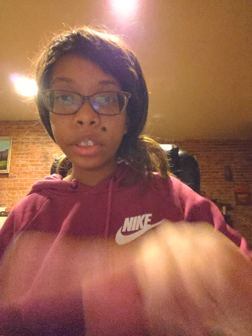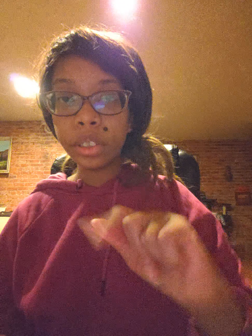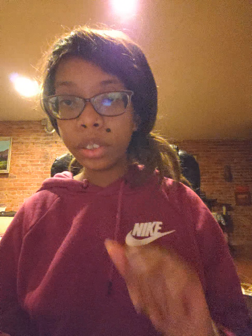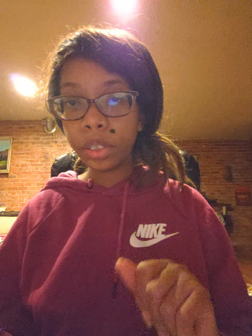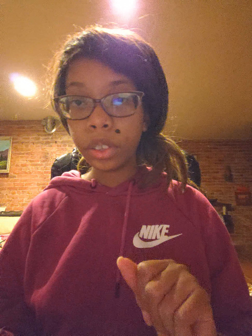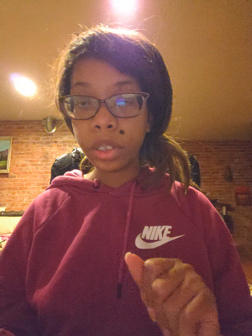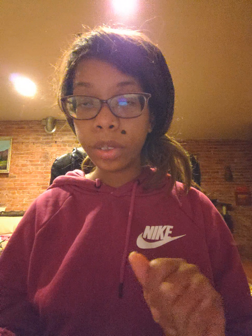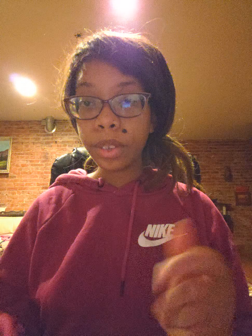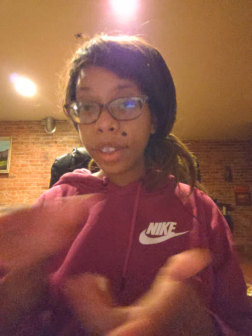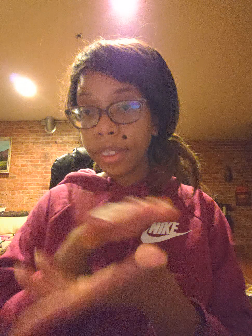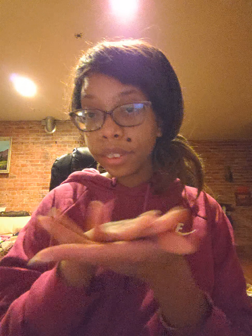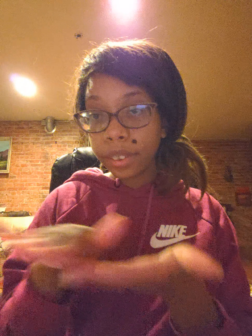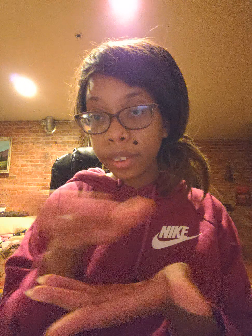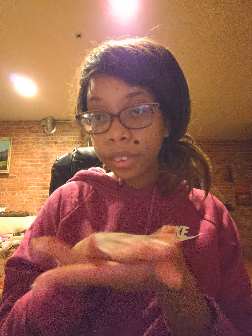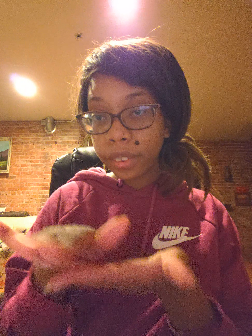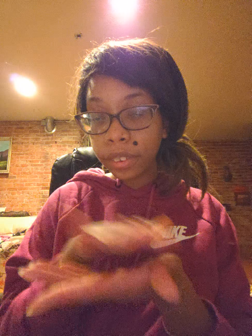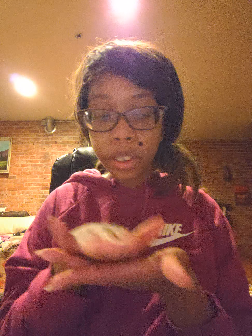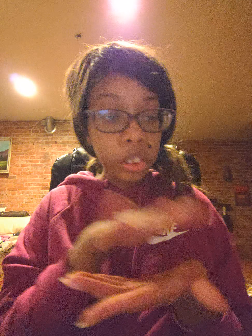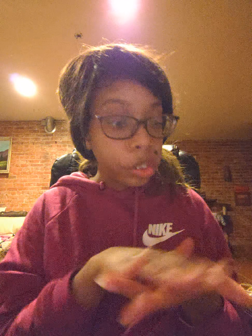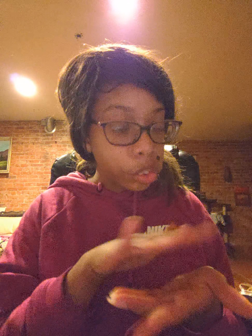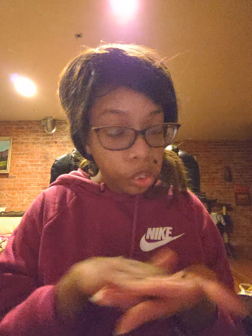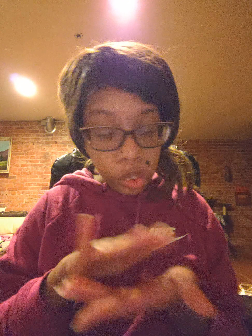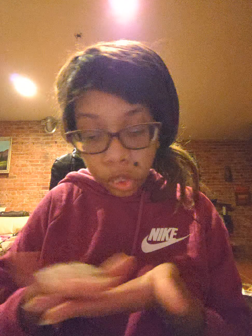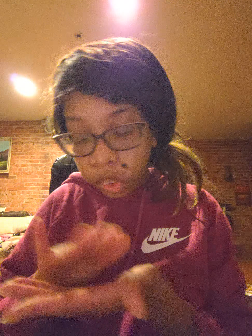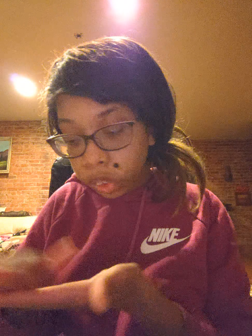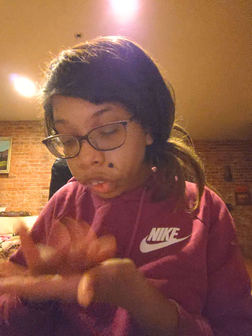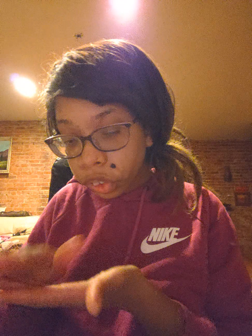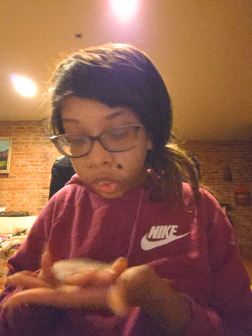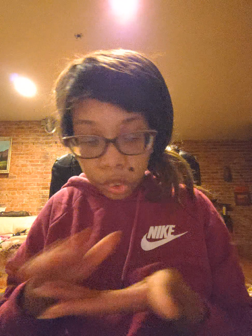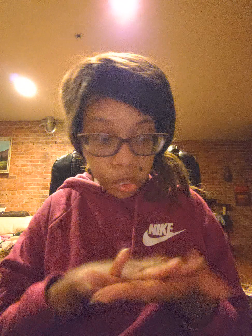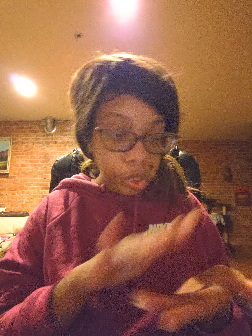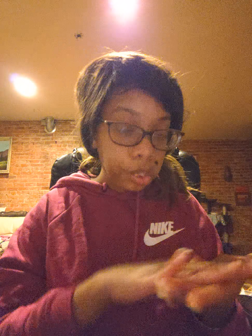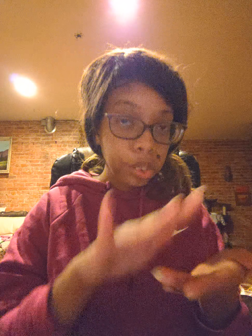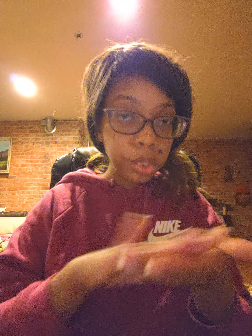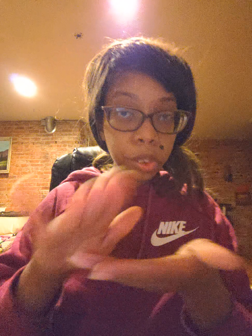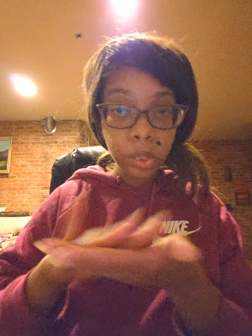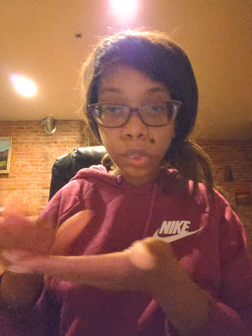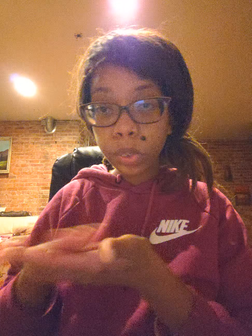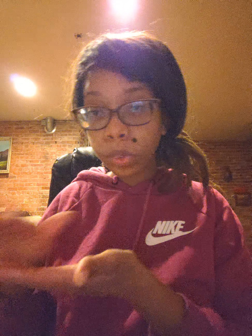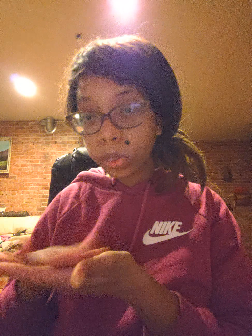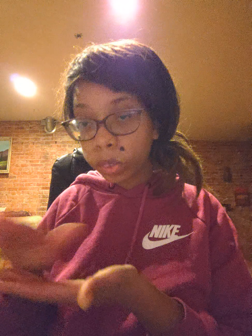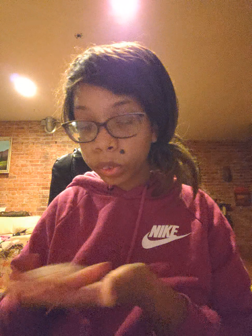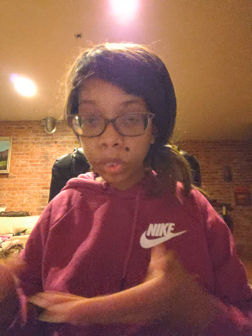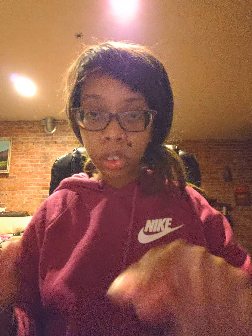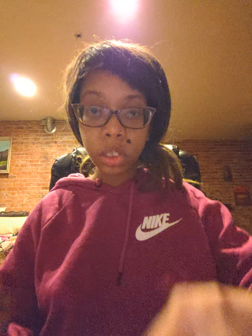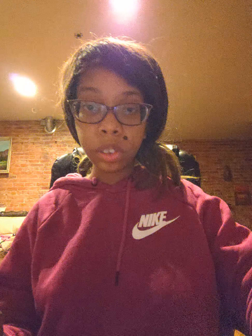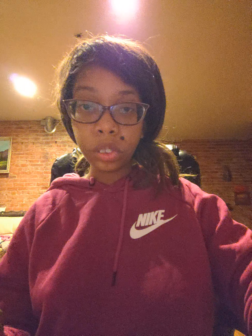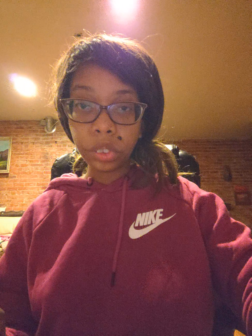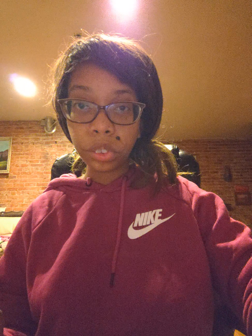clean